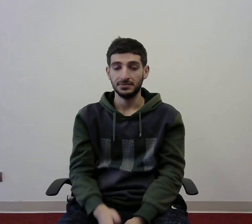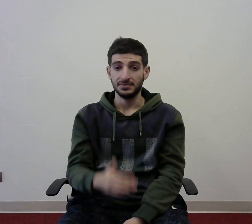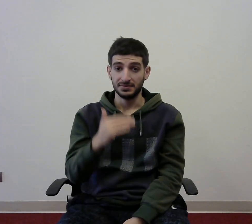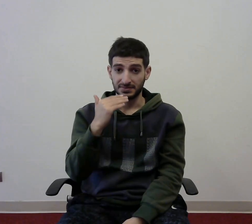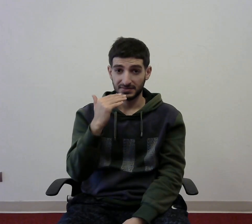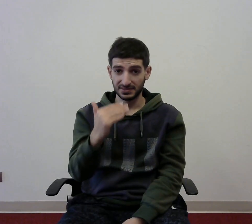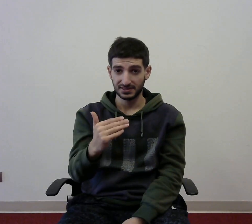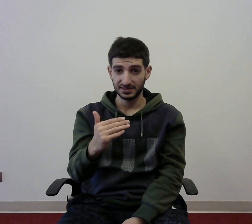siz